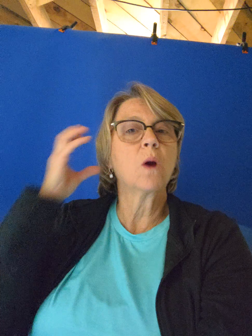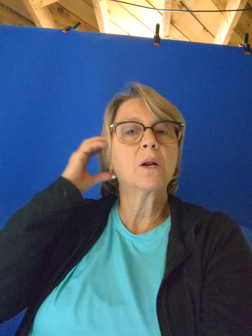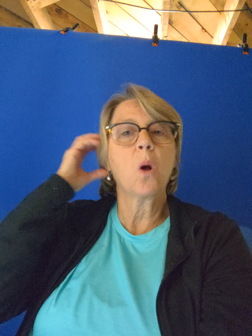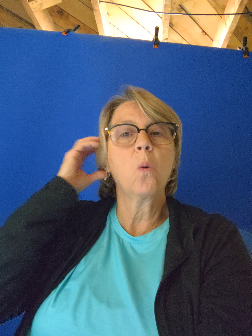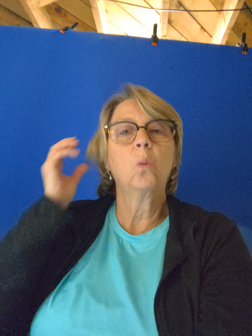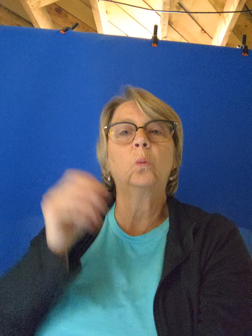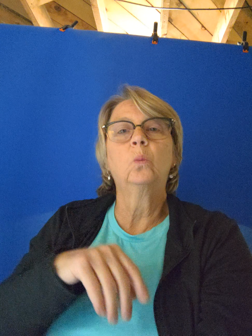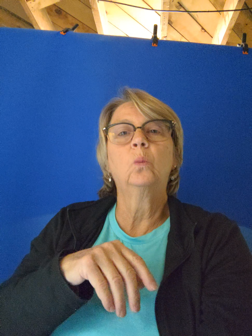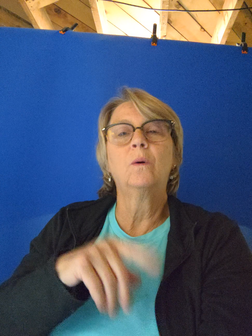radio